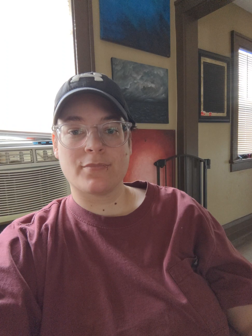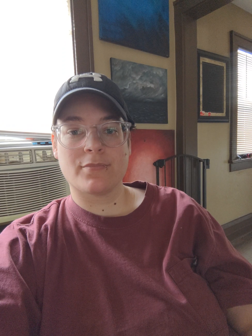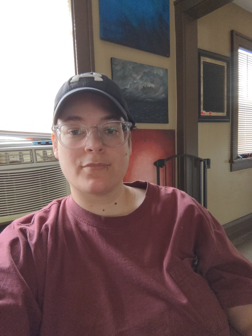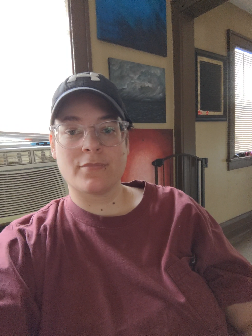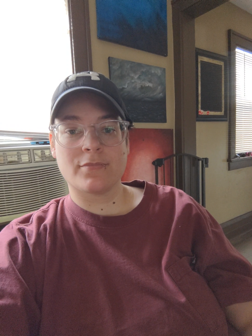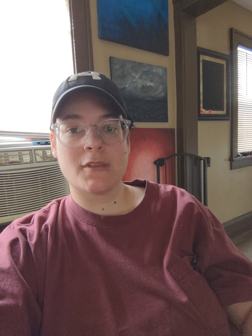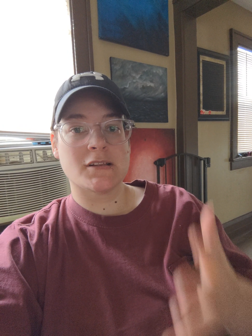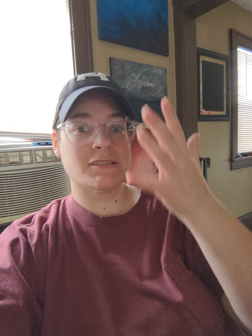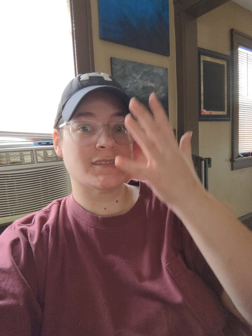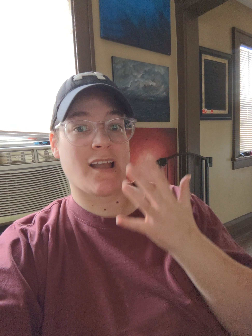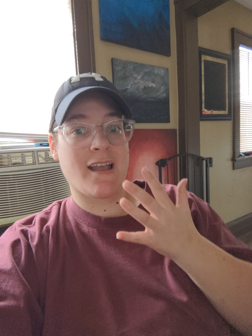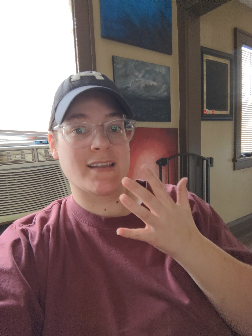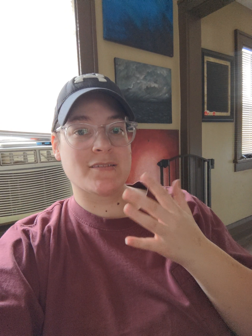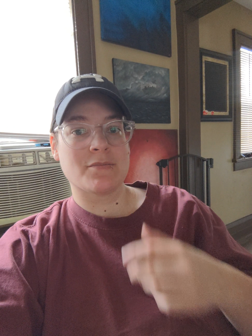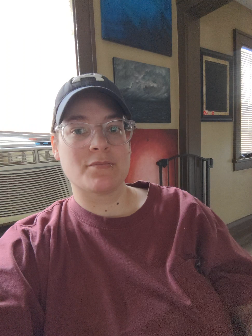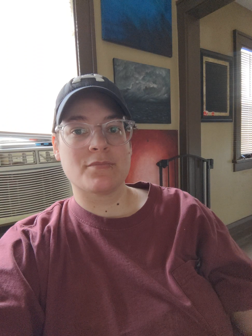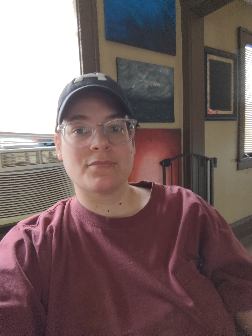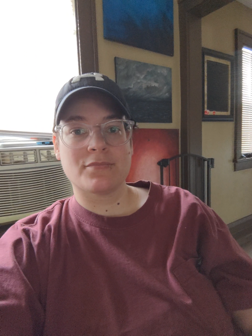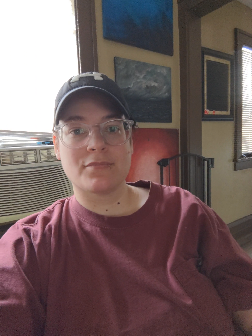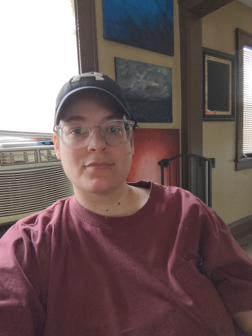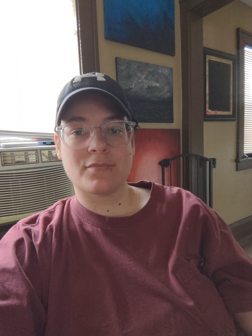sad